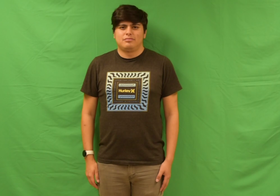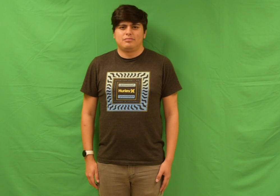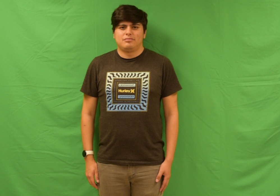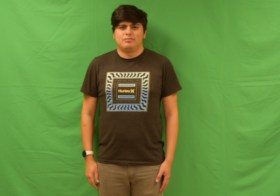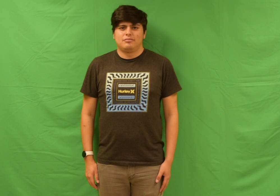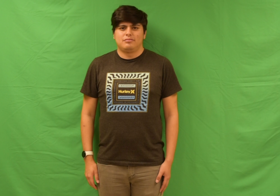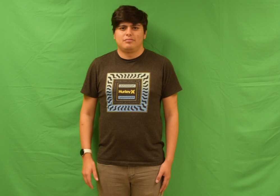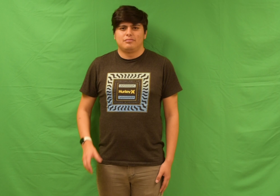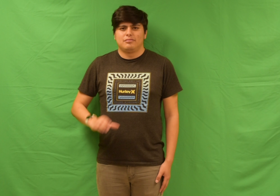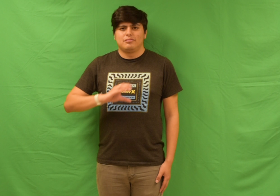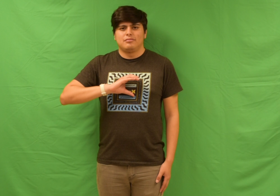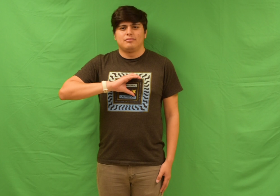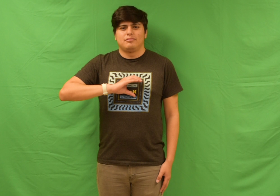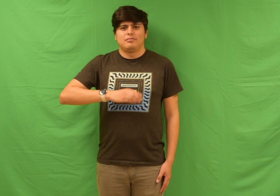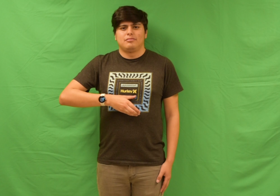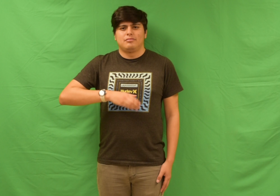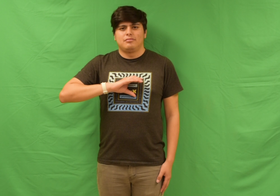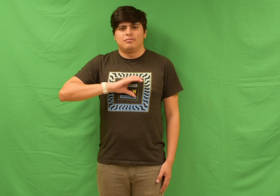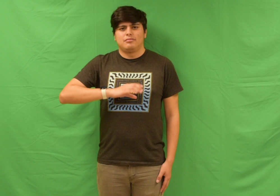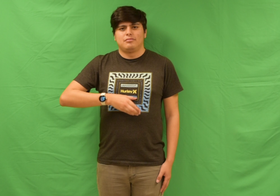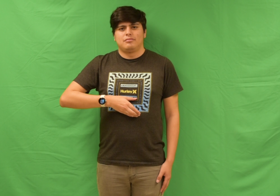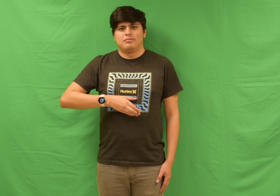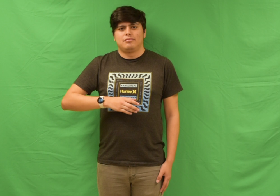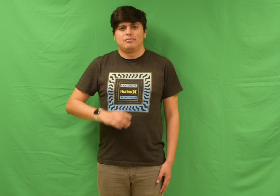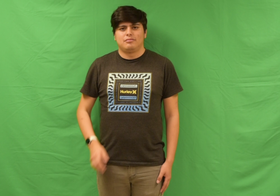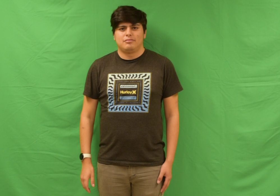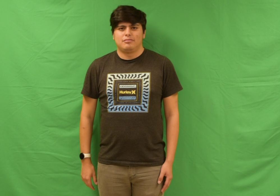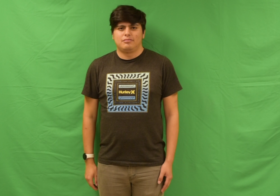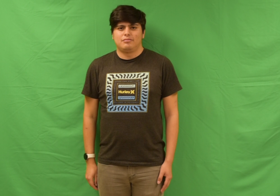cáncer